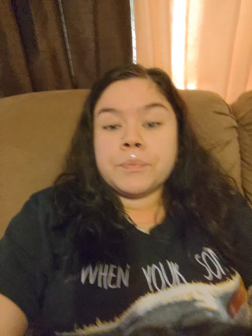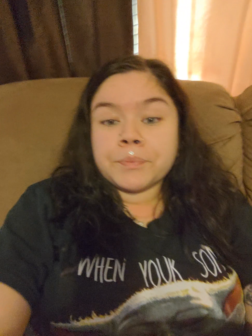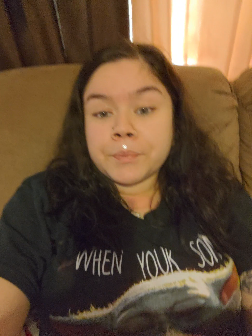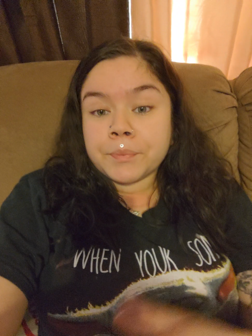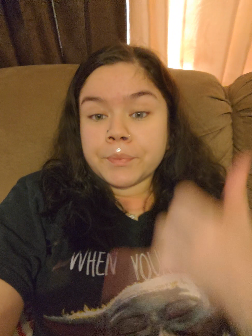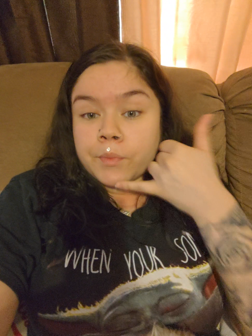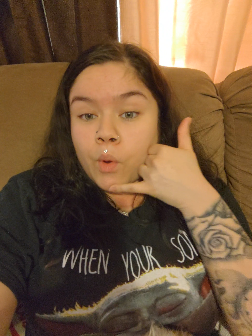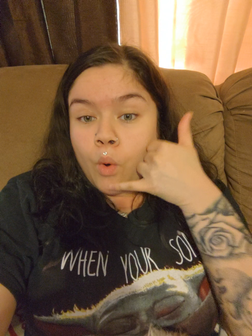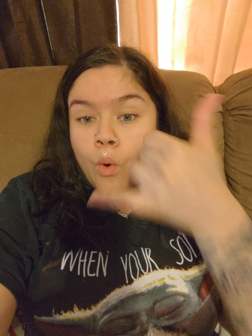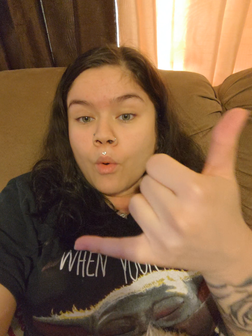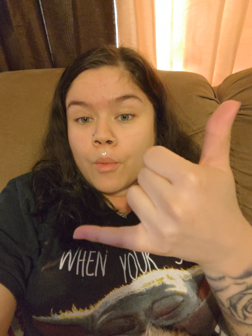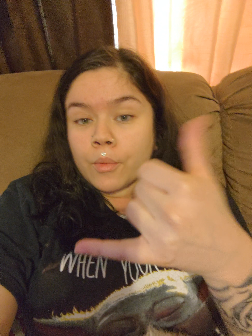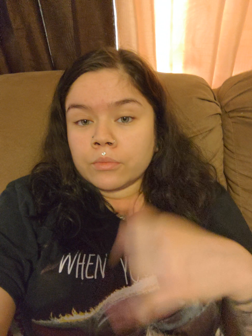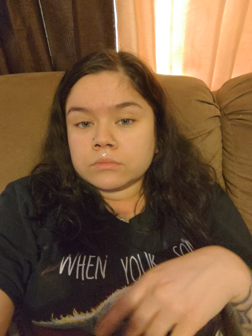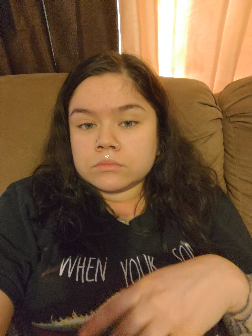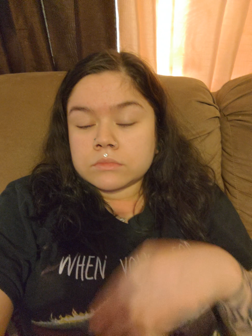call on the phone